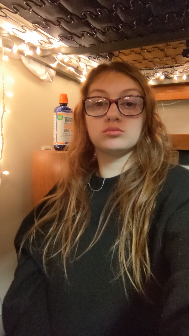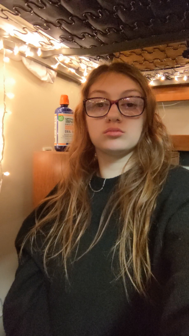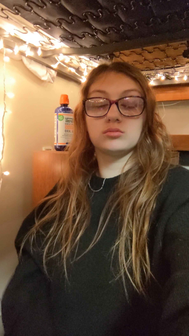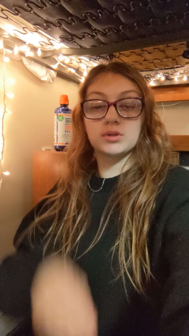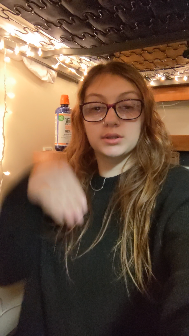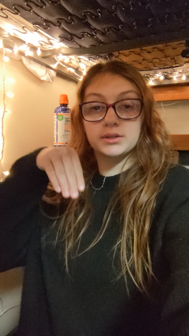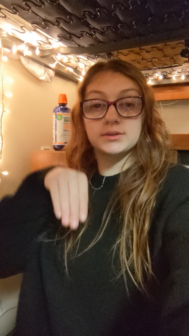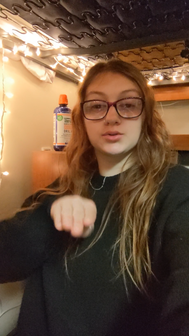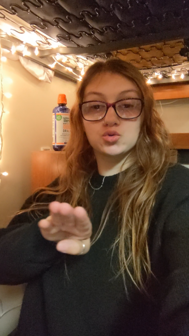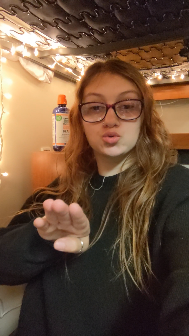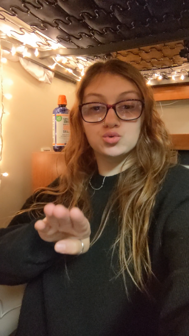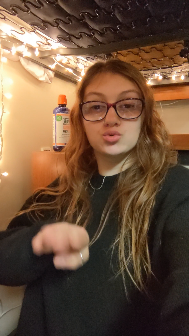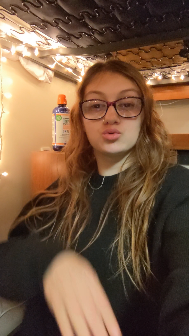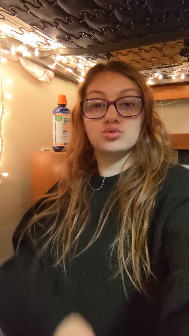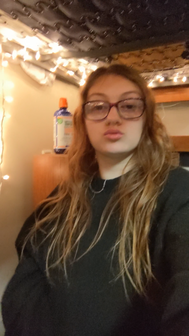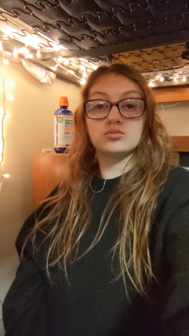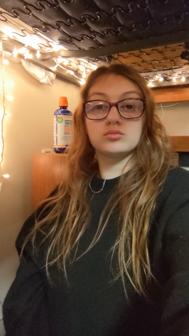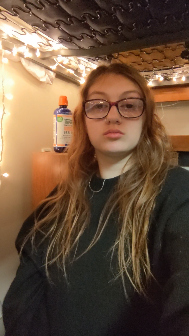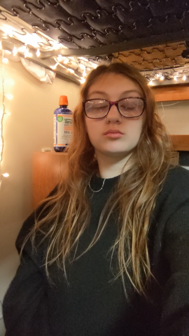enter